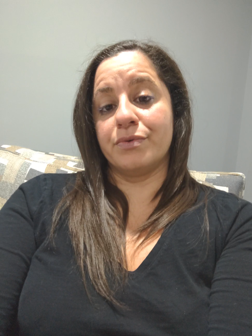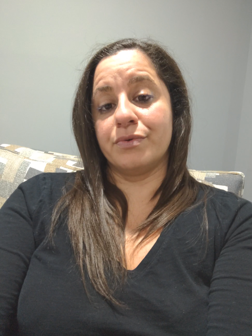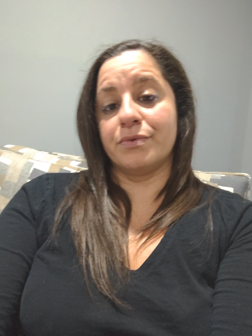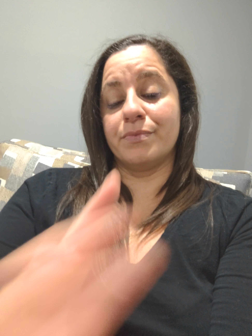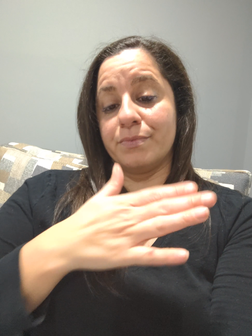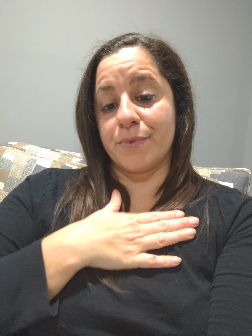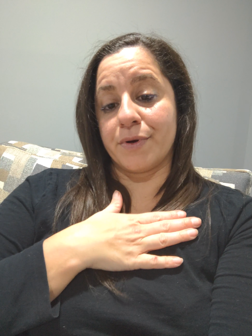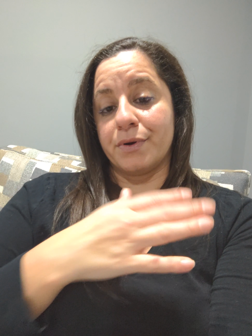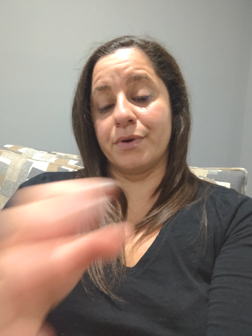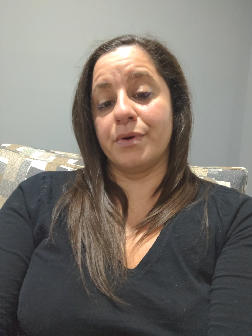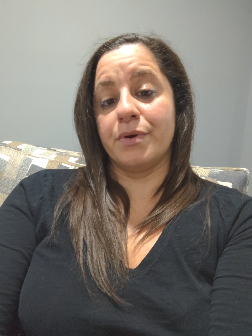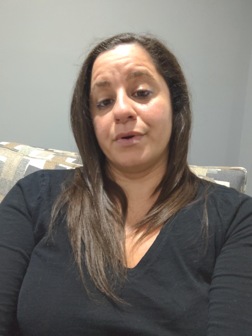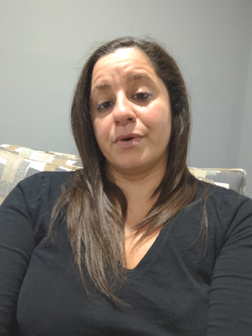my